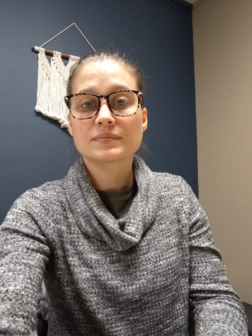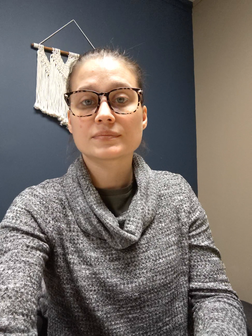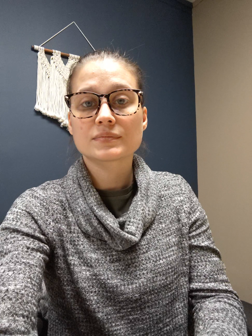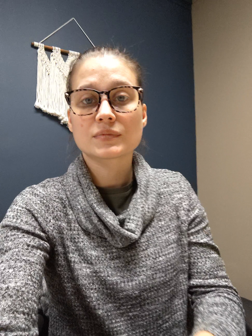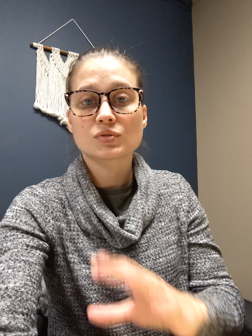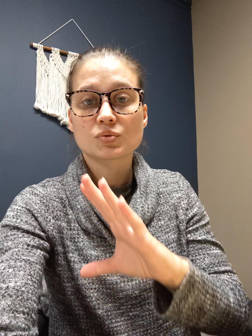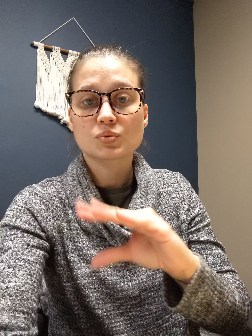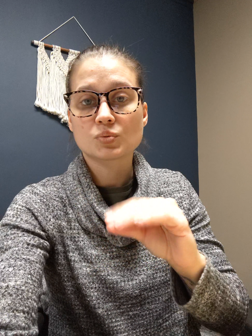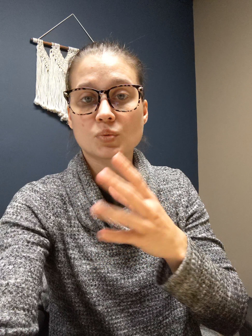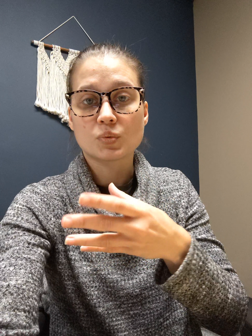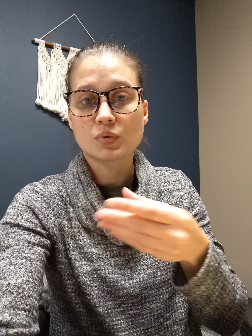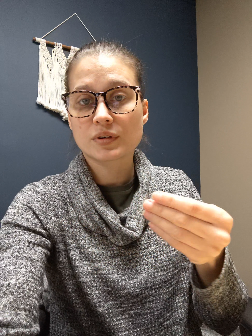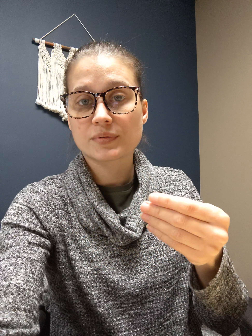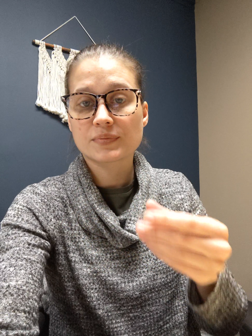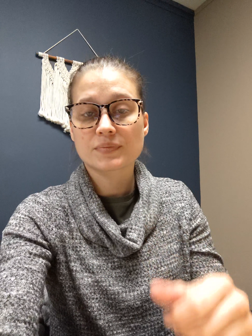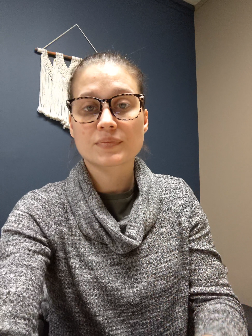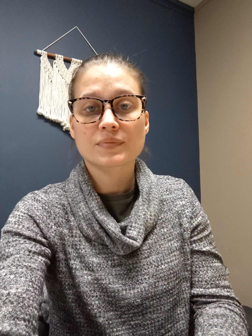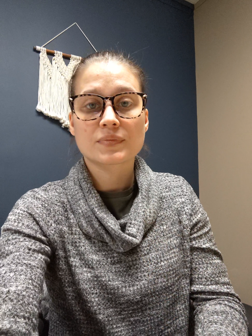story